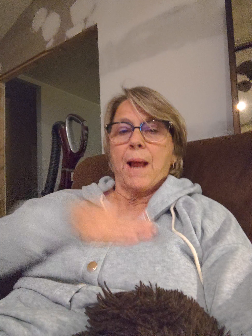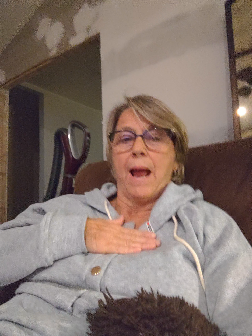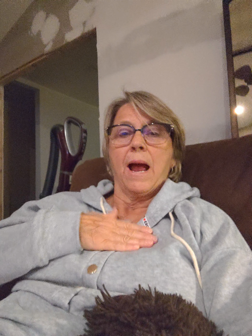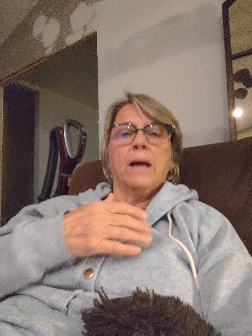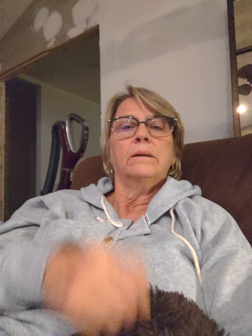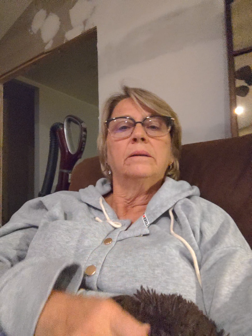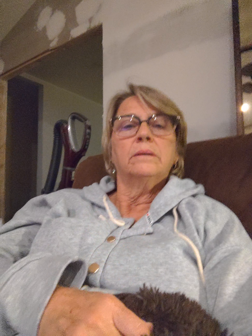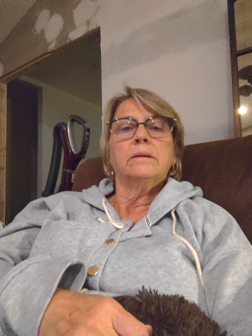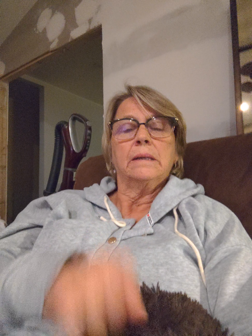my